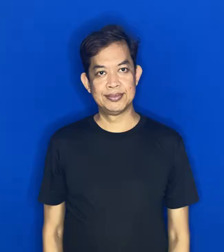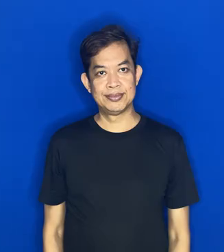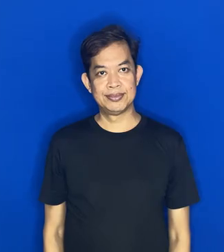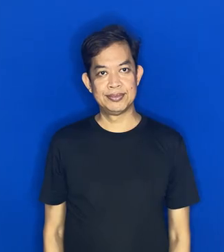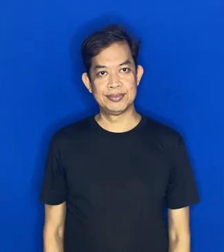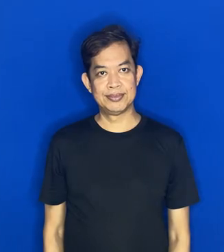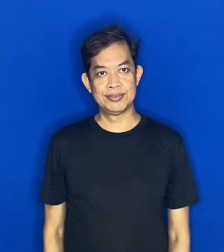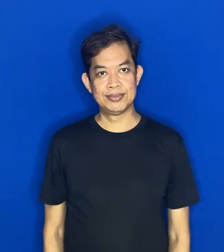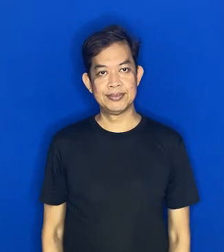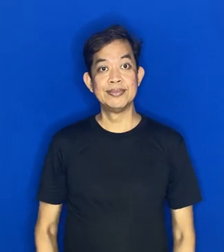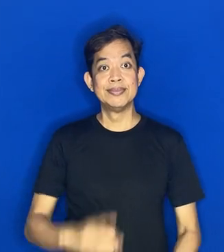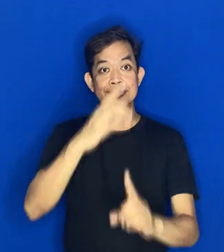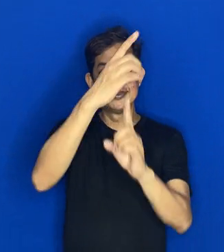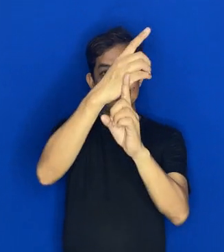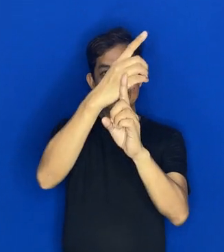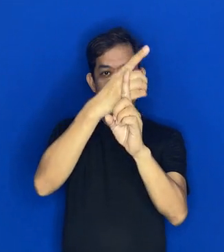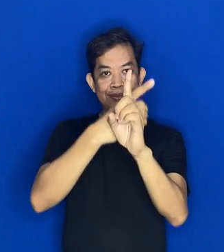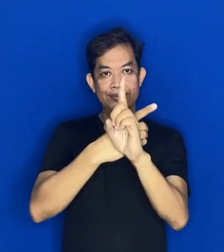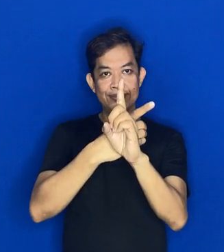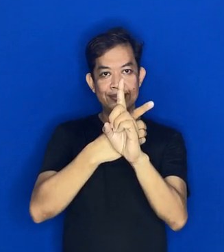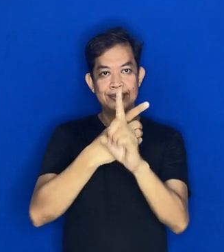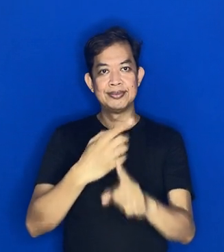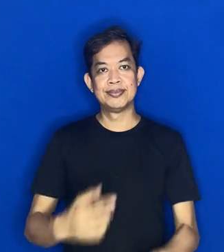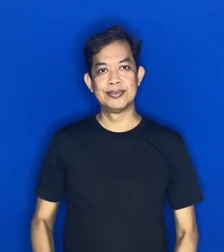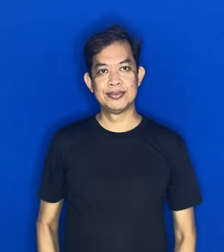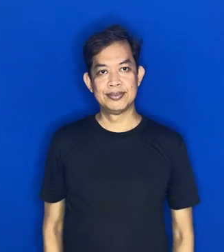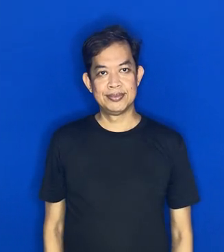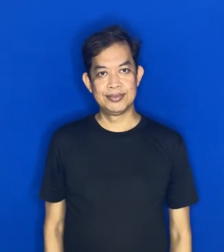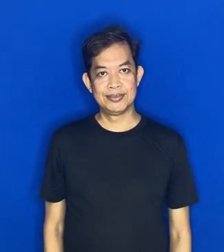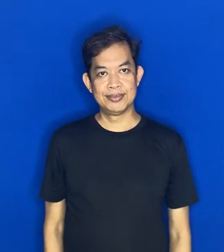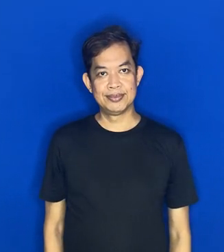december